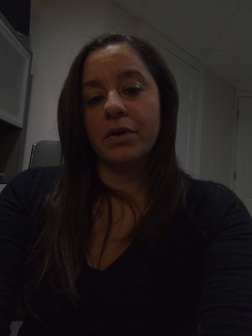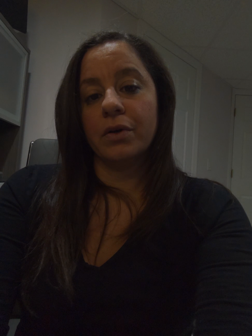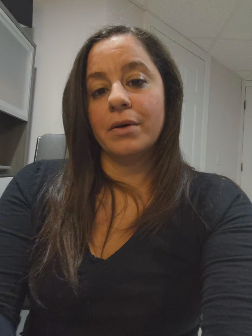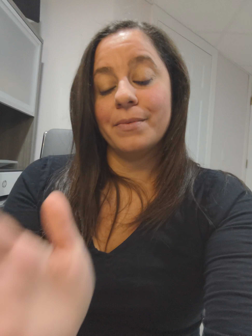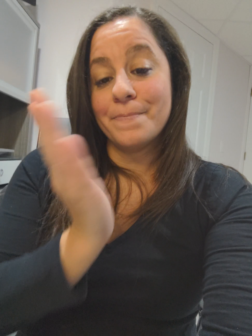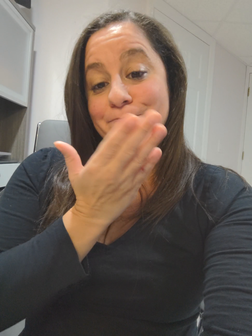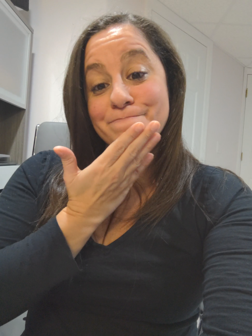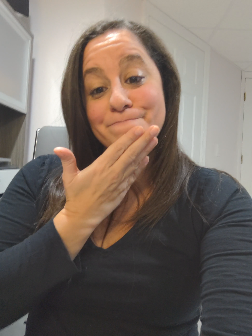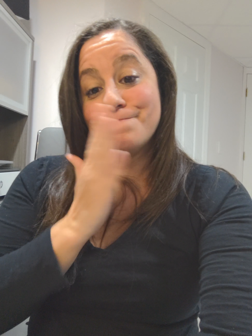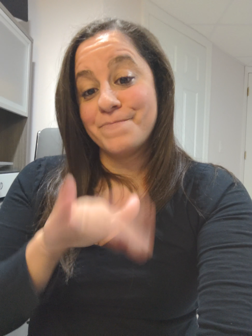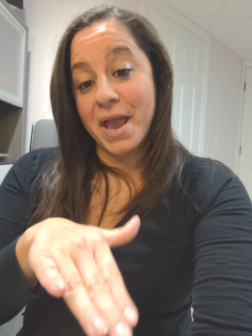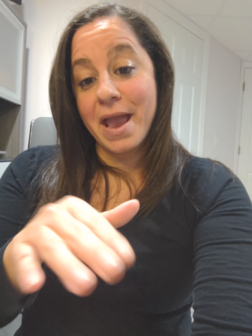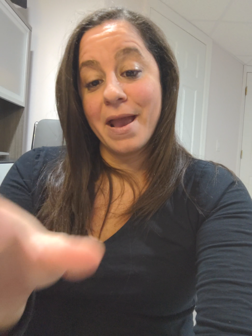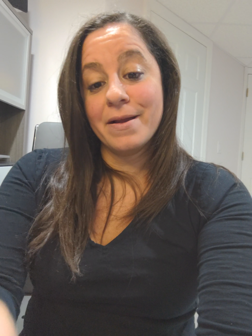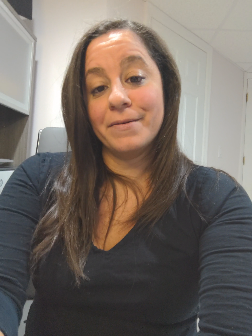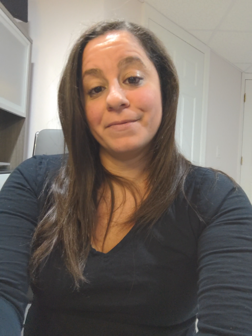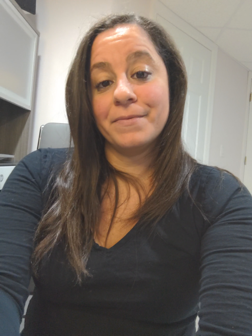bad